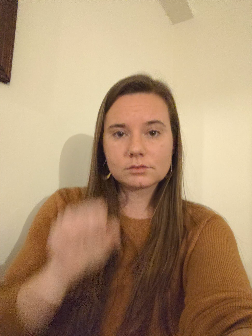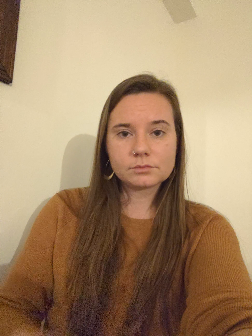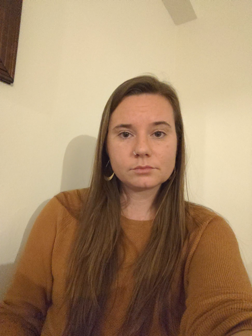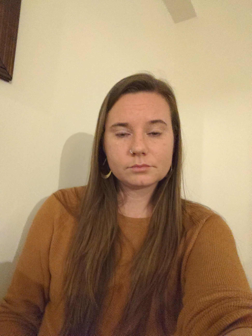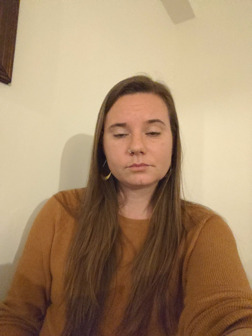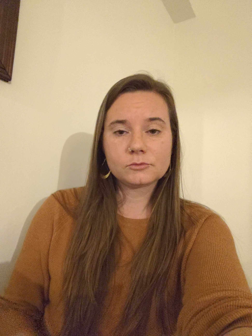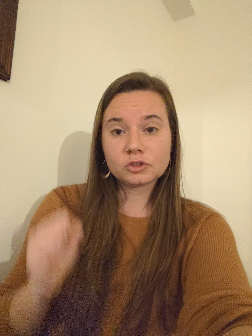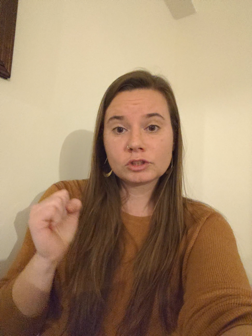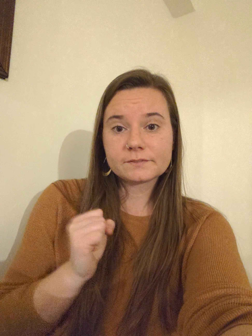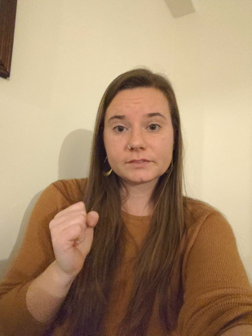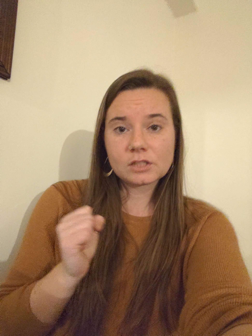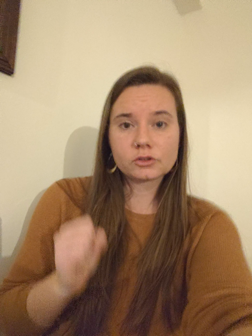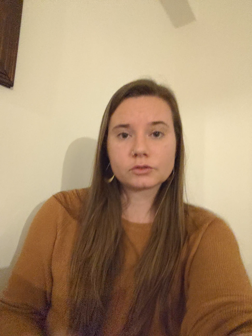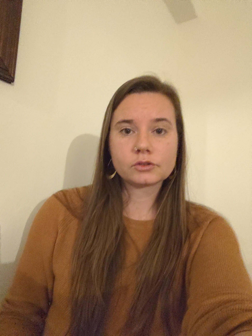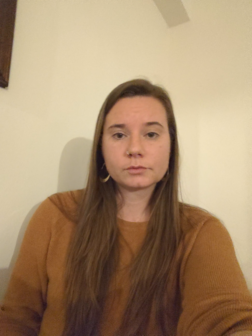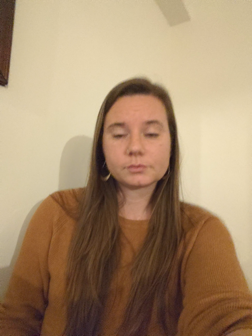refrigerator